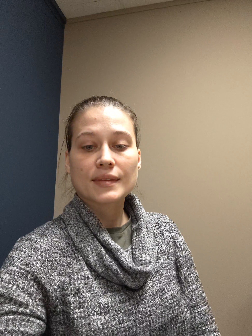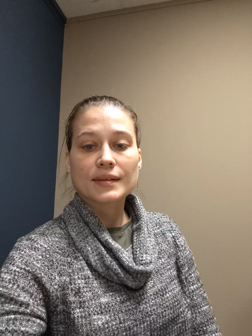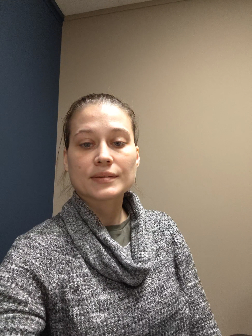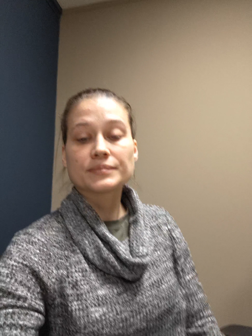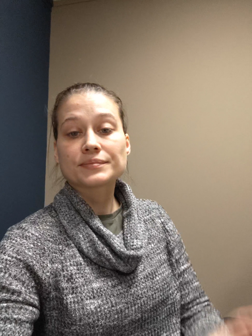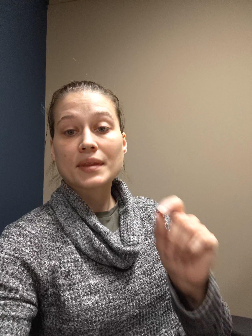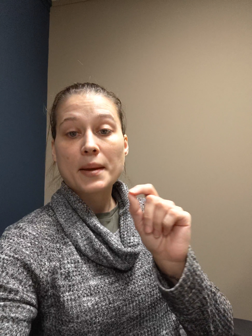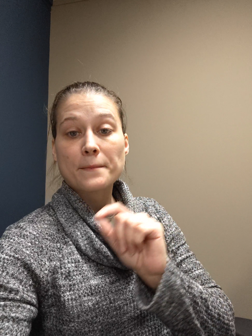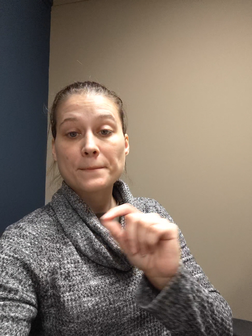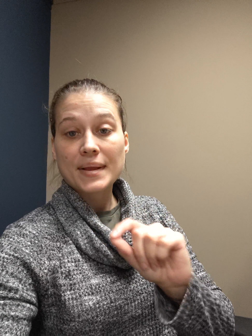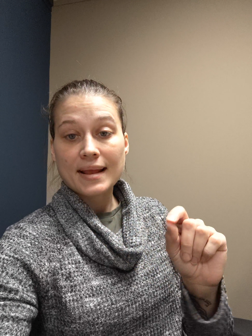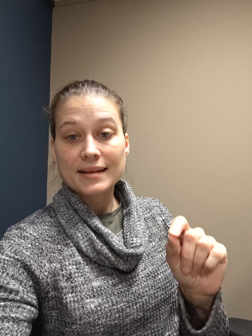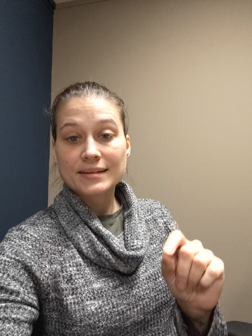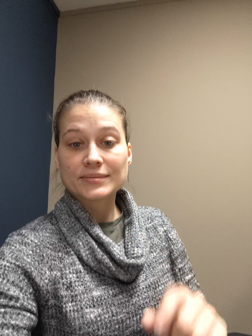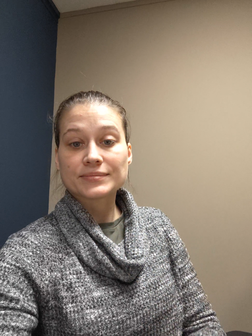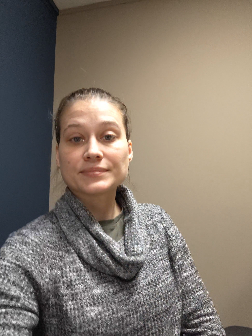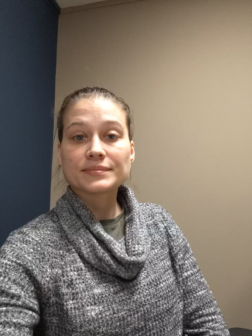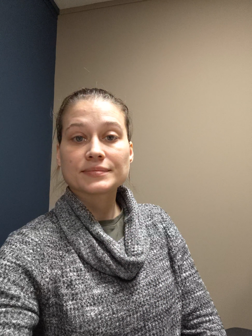pen